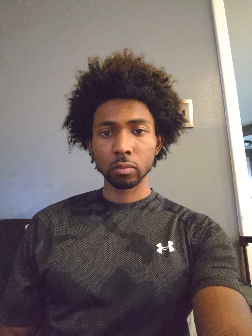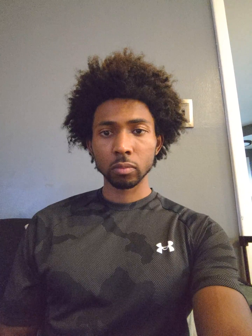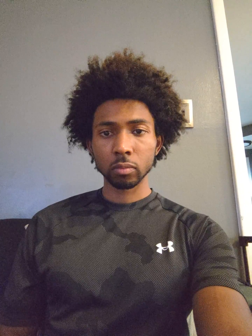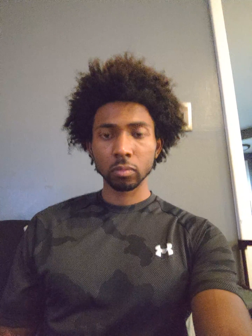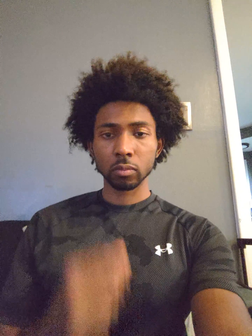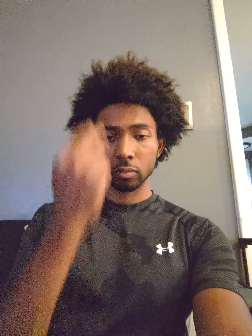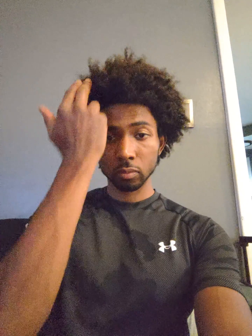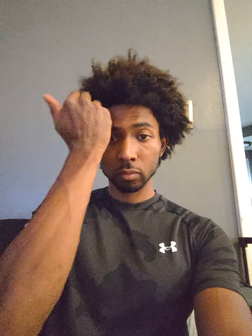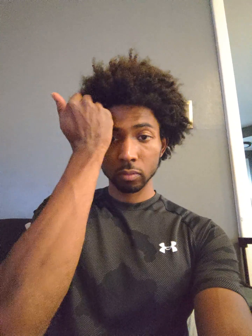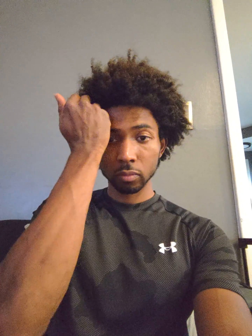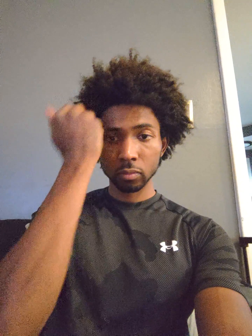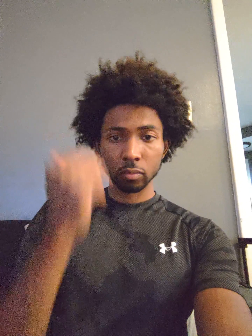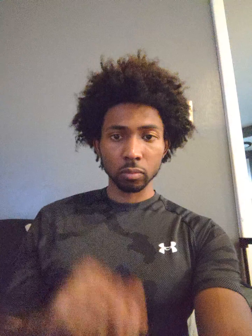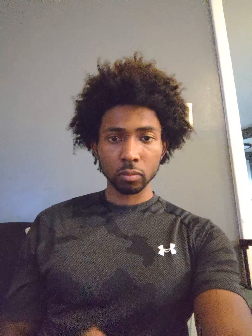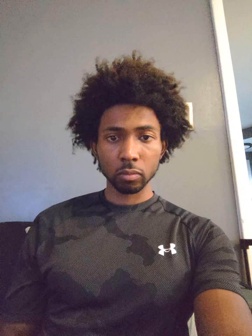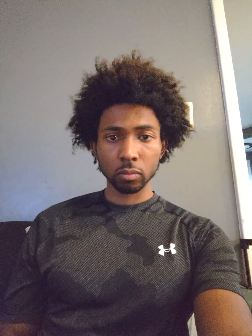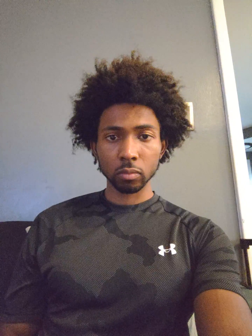bunny